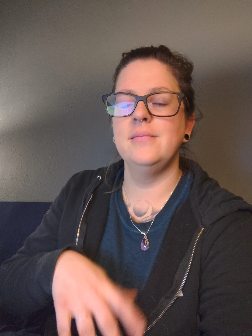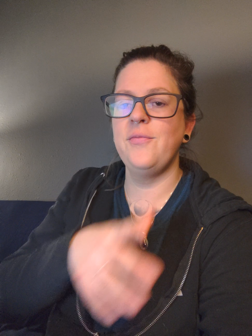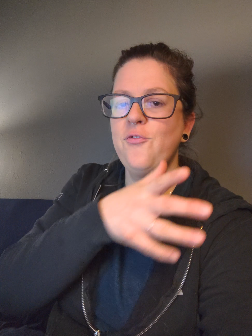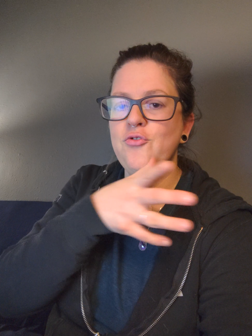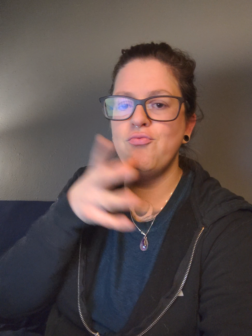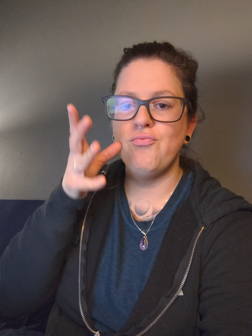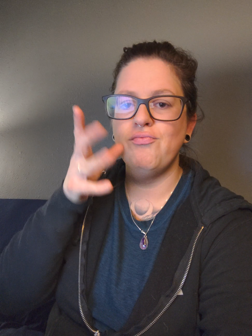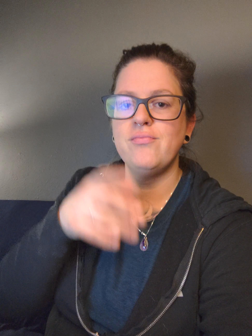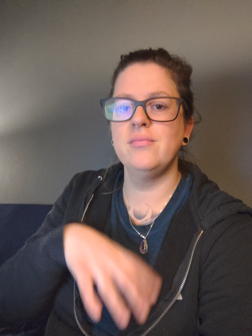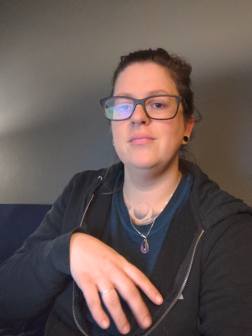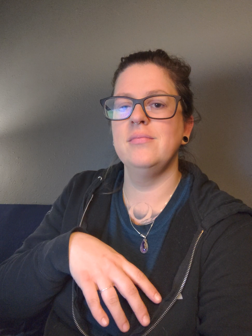farm